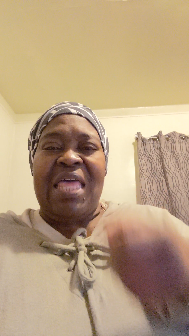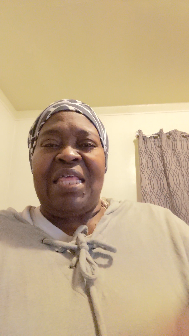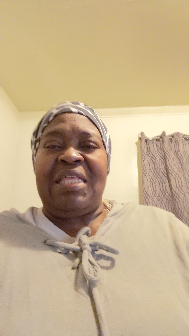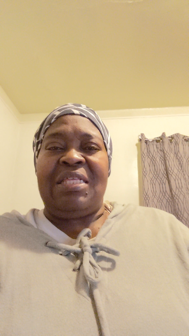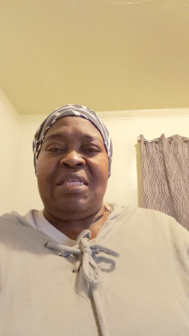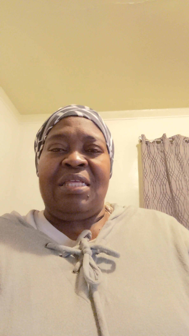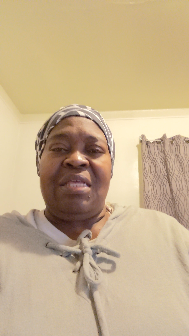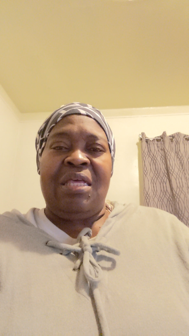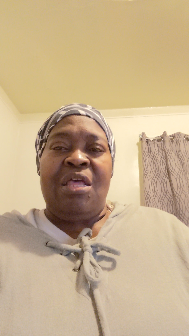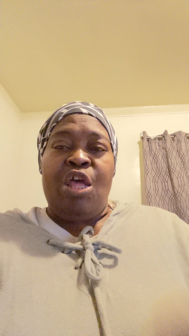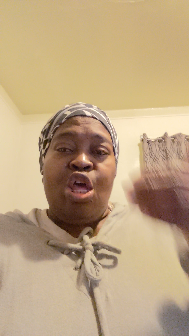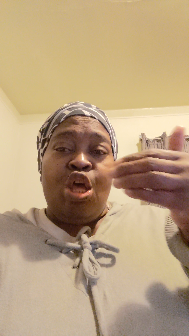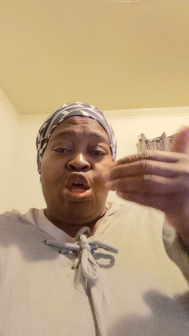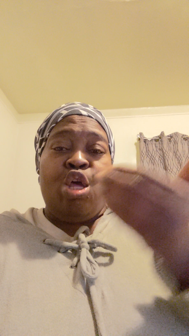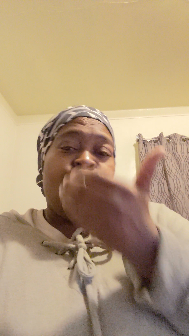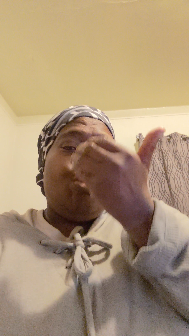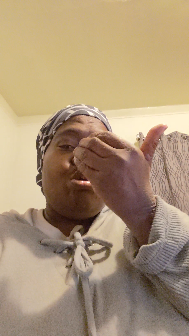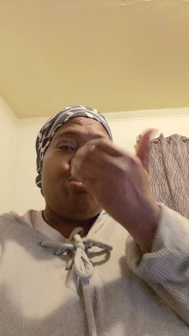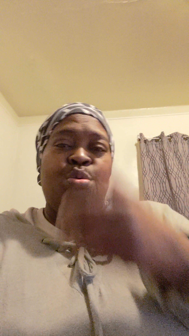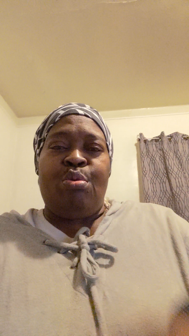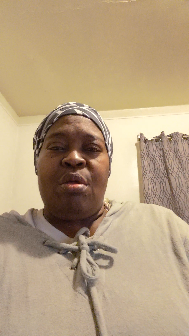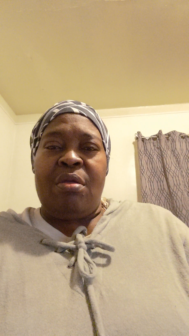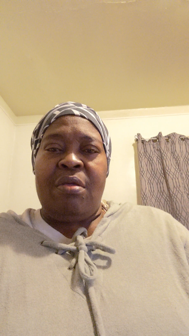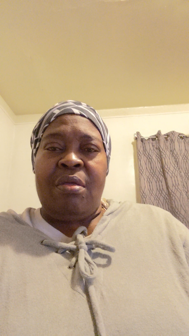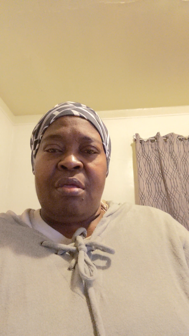new